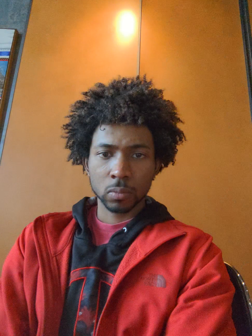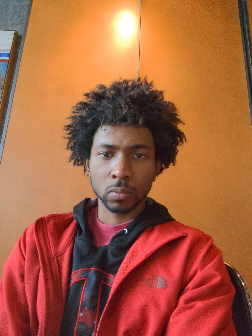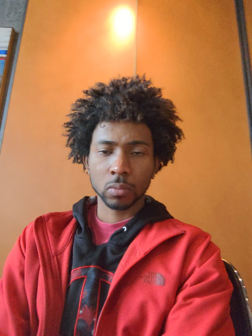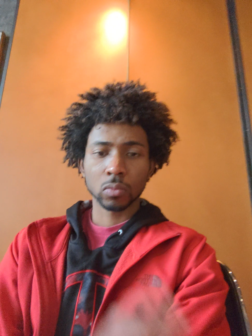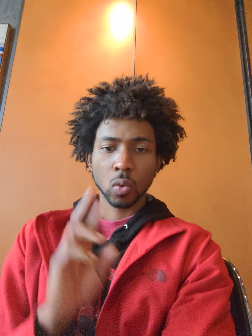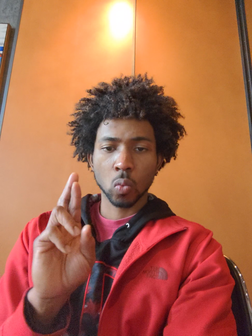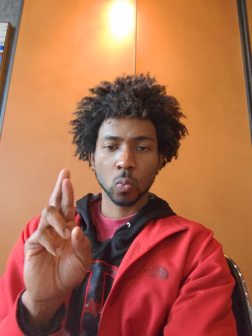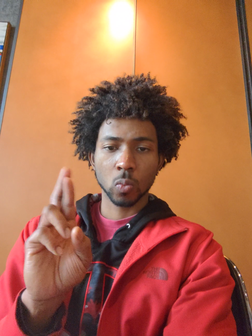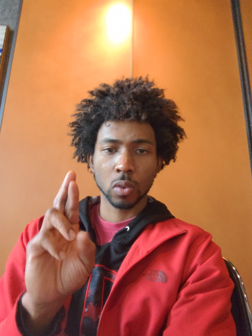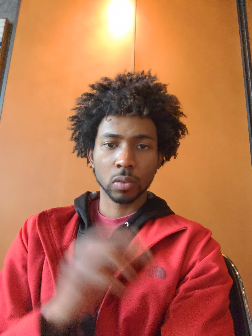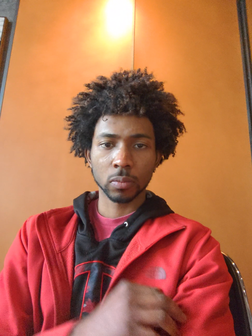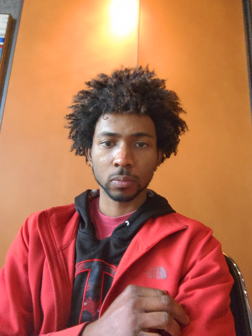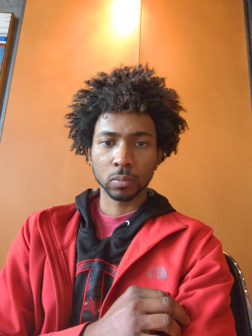refrigerator